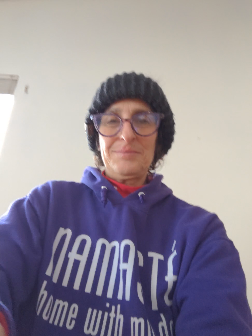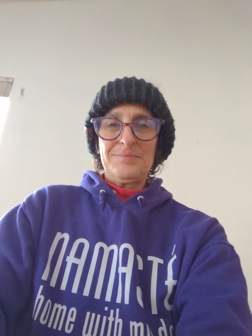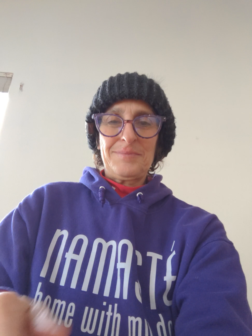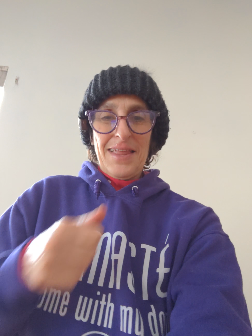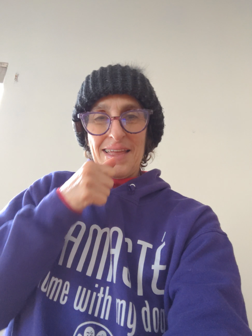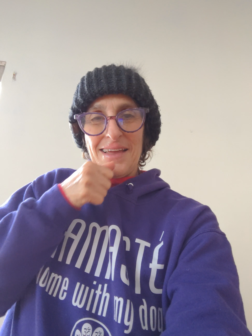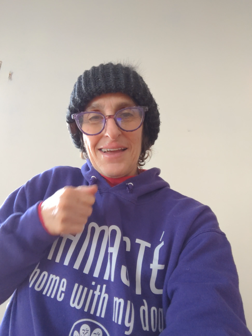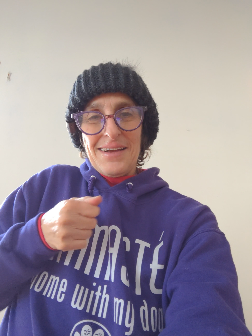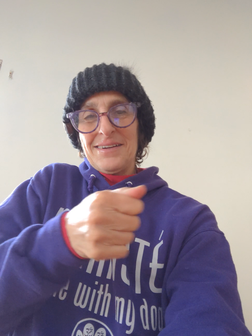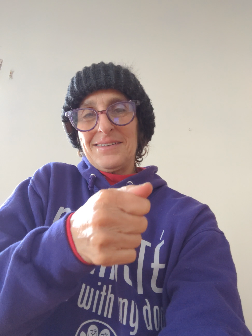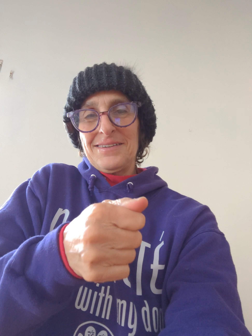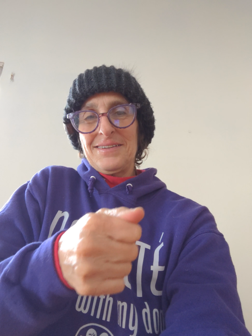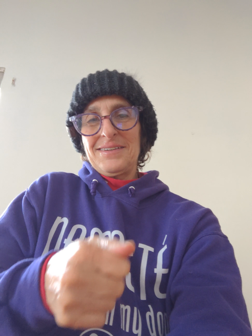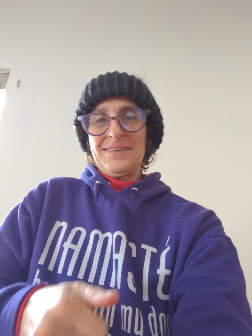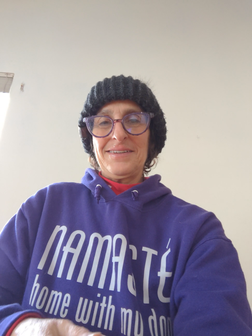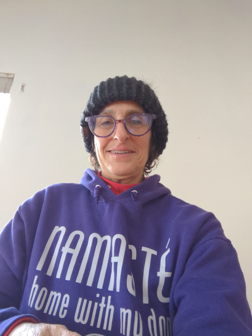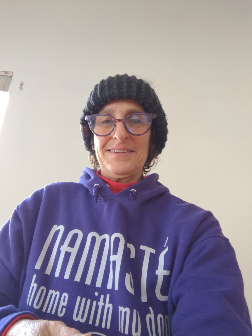hide